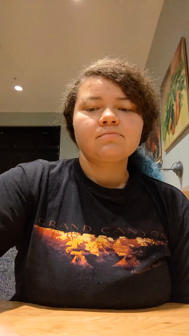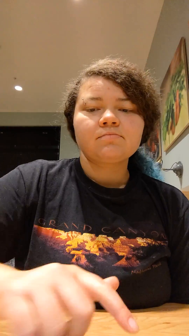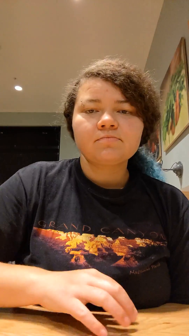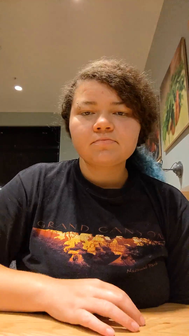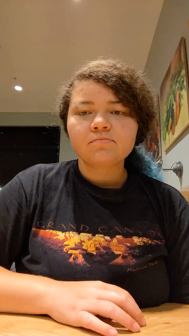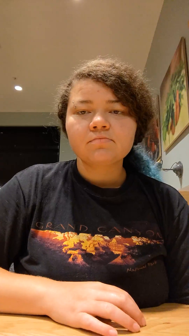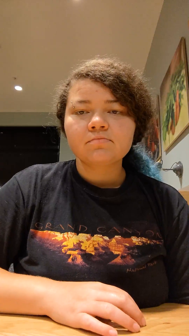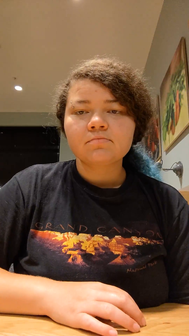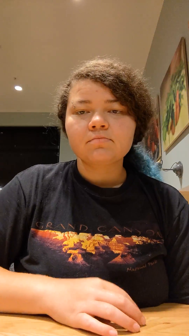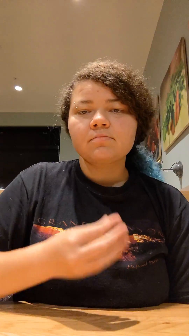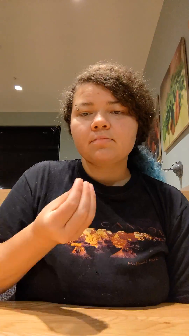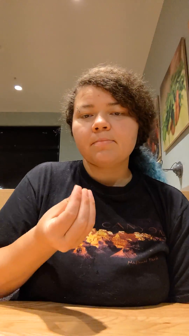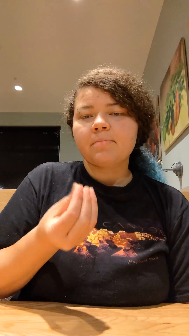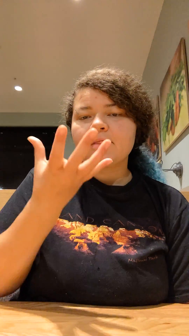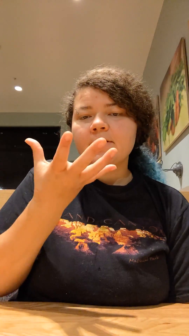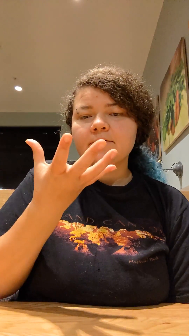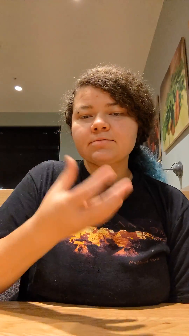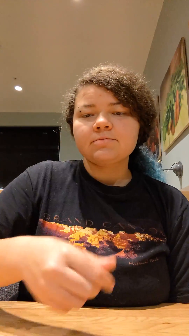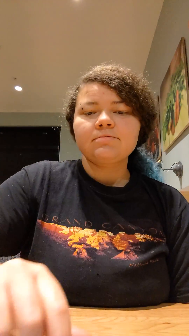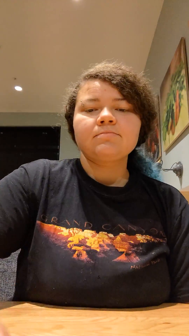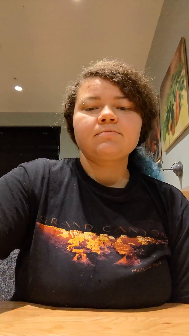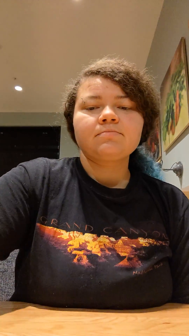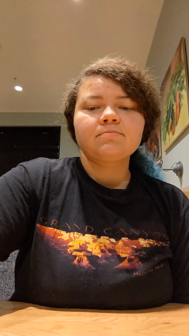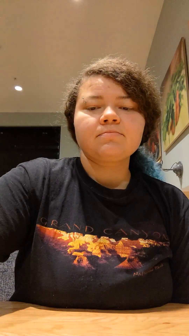plants